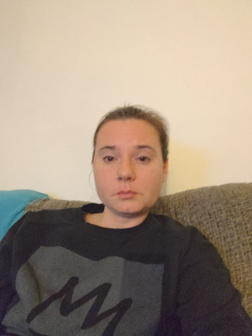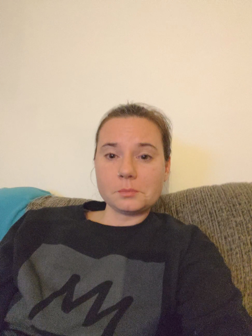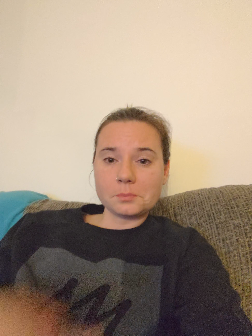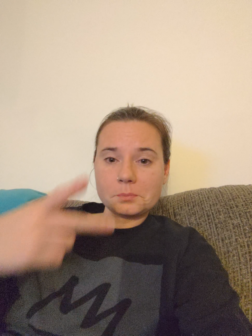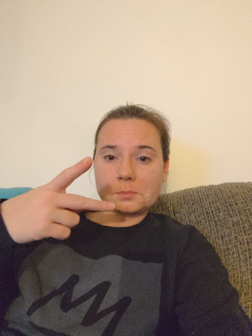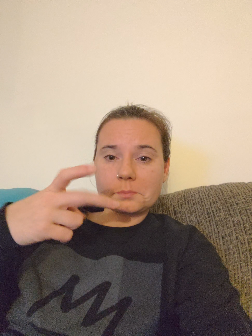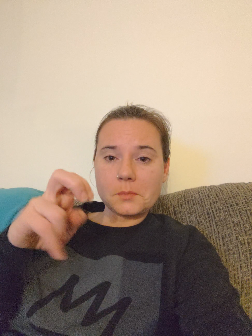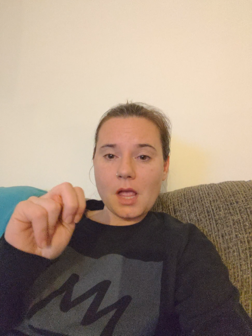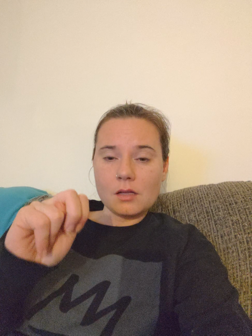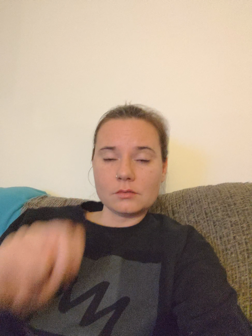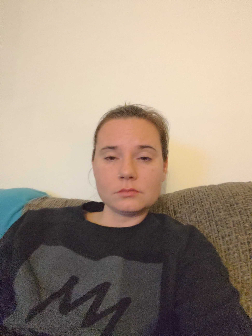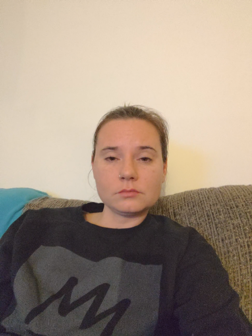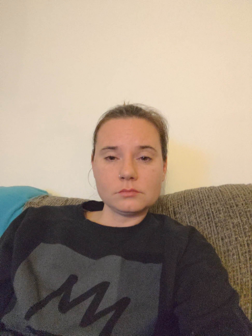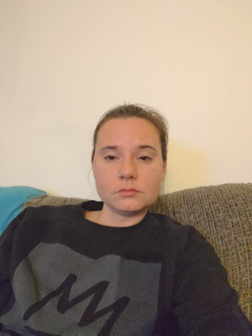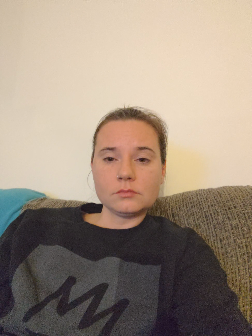pen